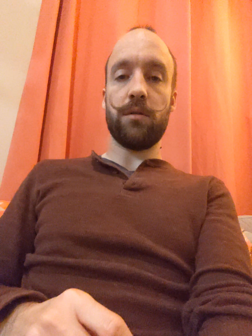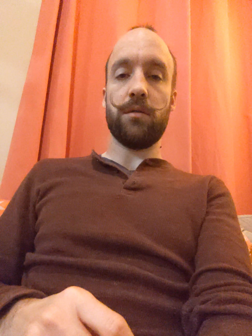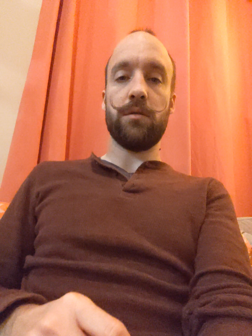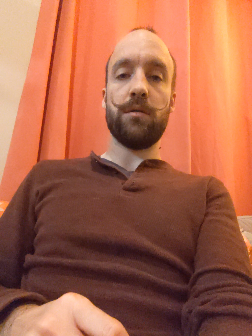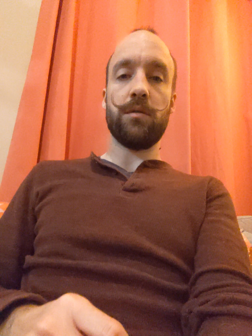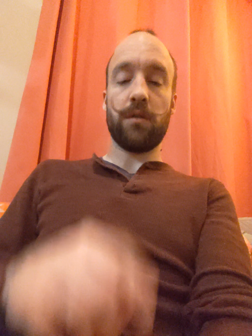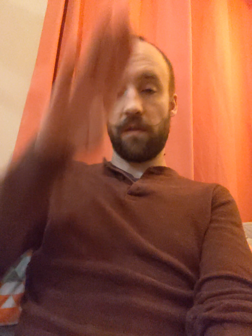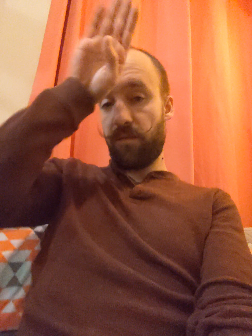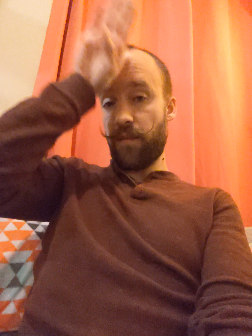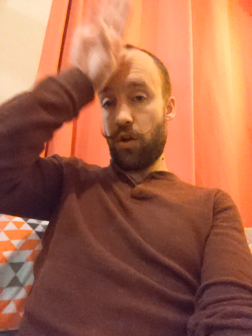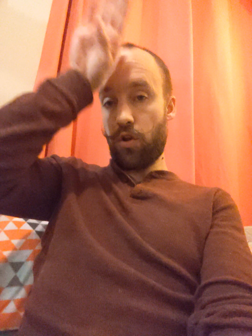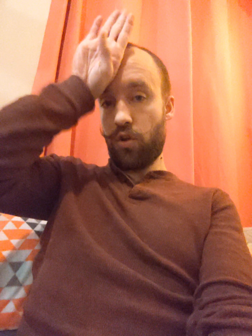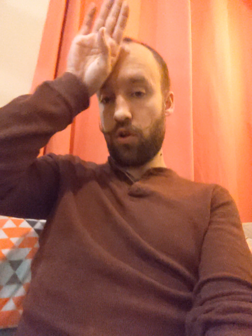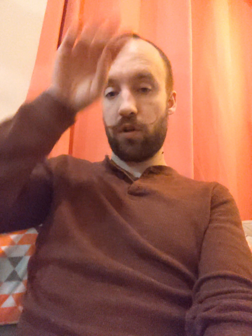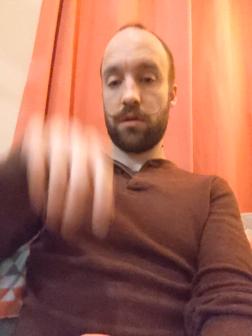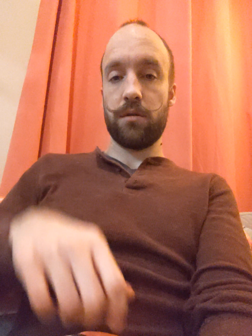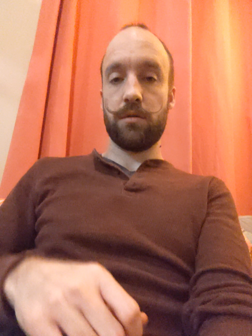fireman